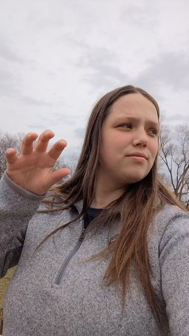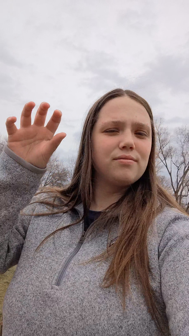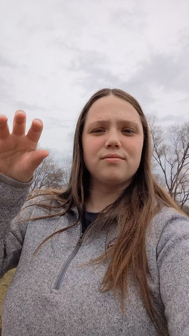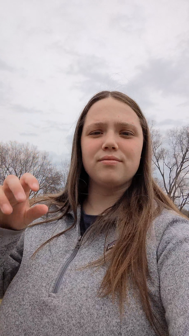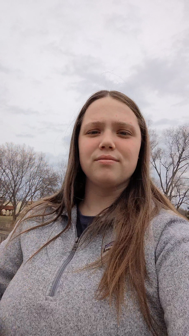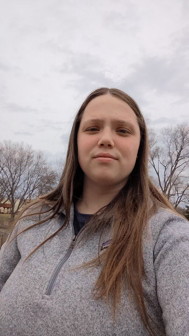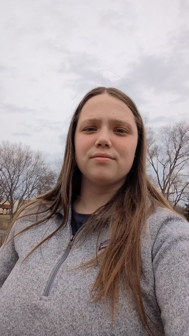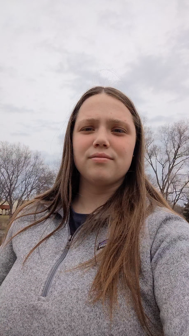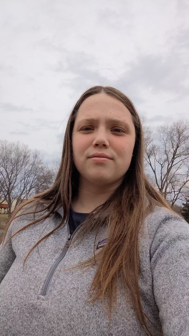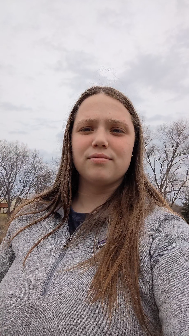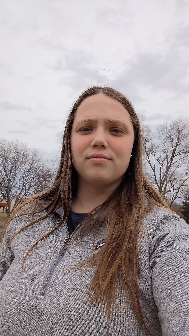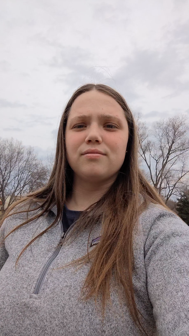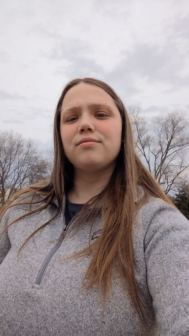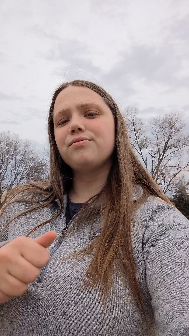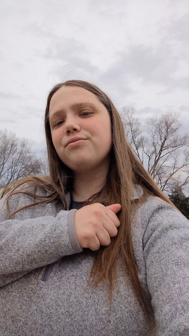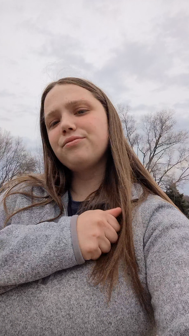hug